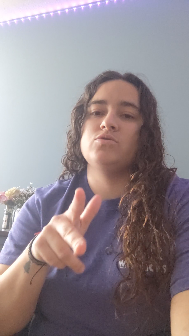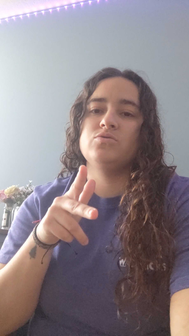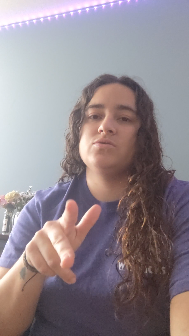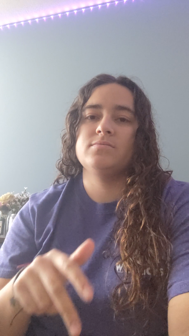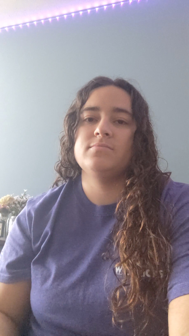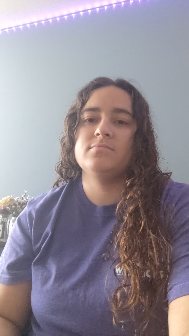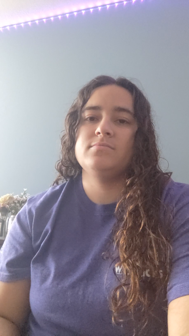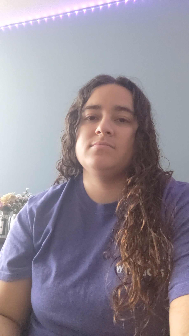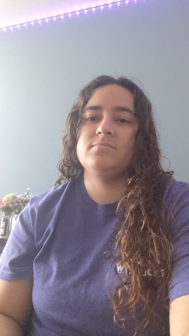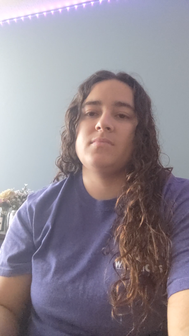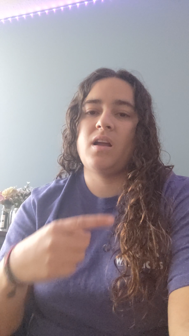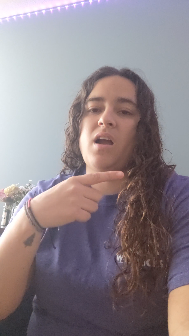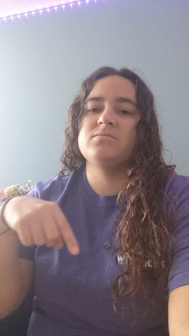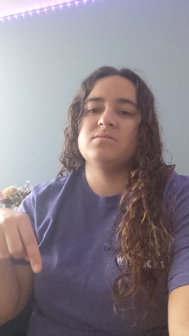cut